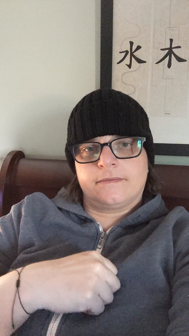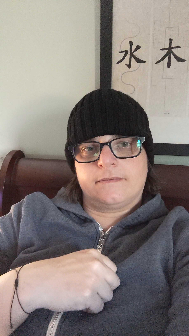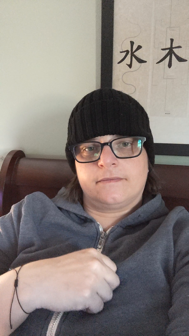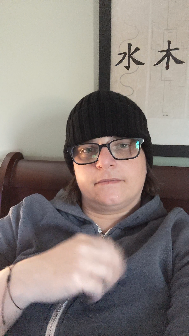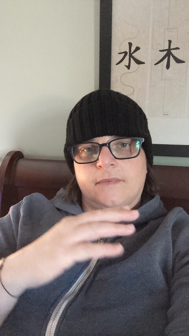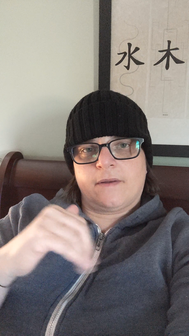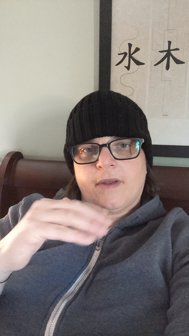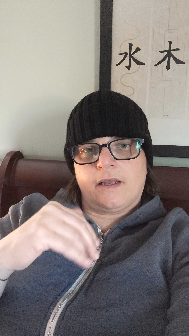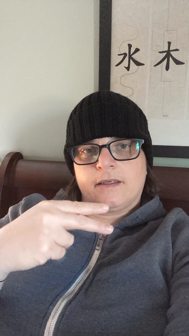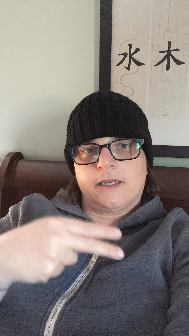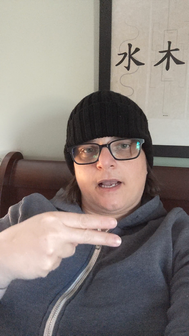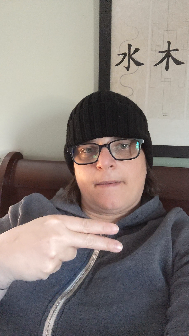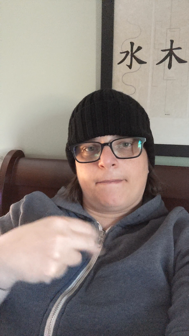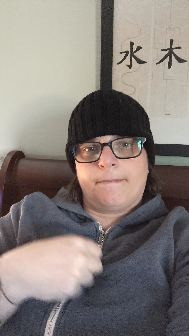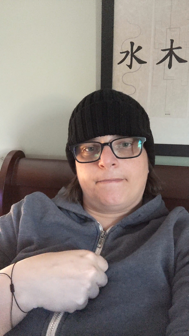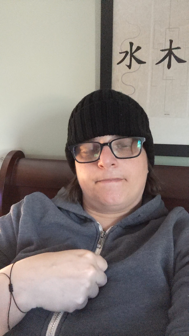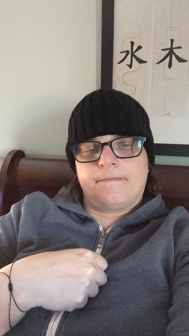pet's name